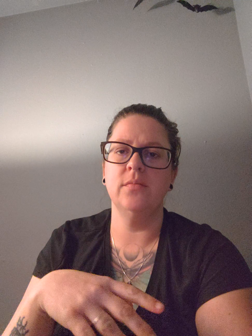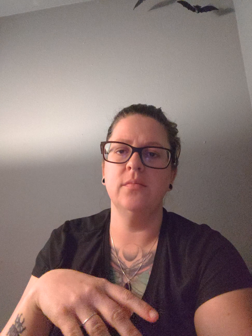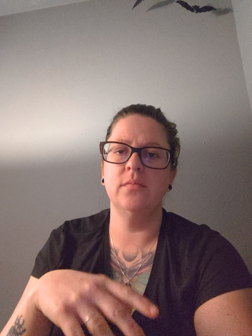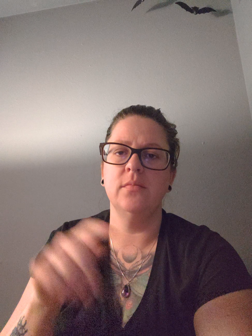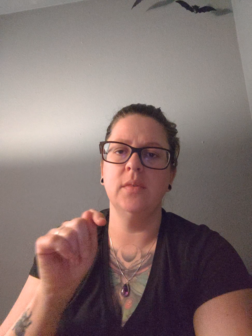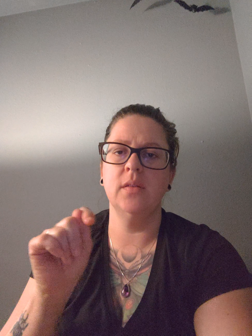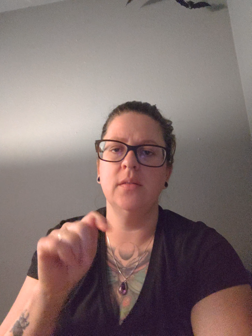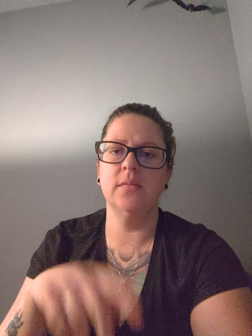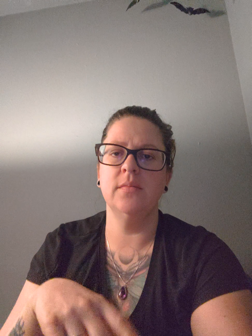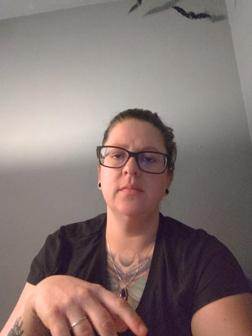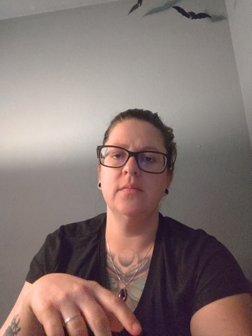potty